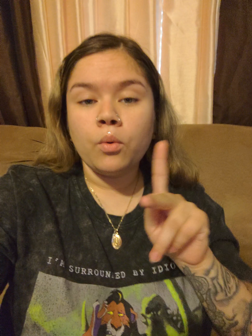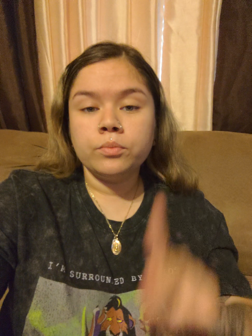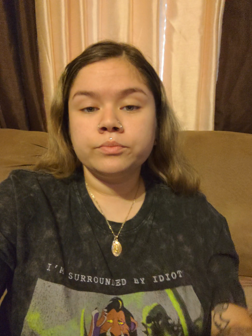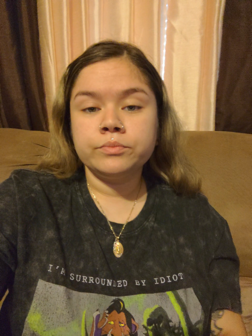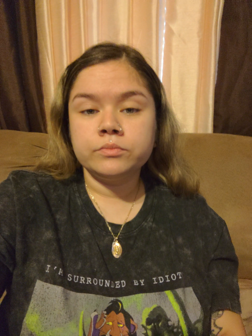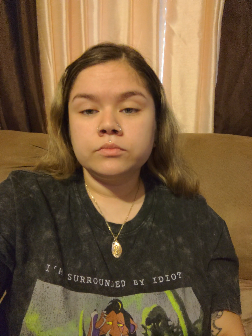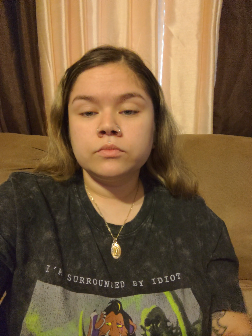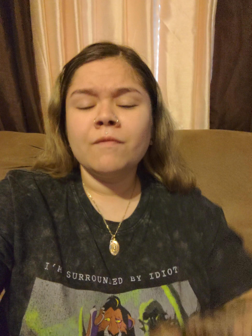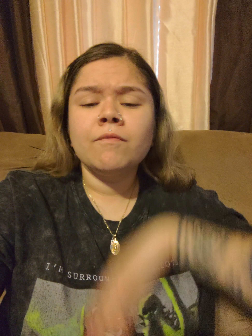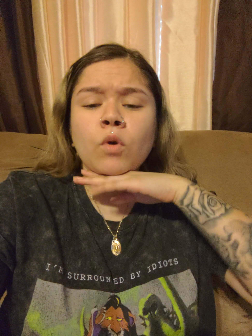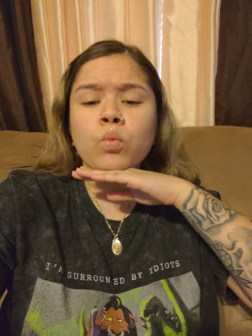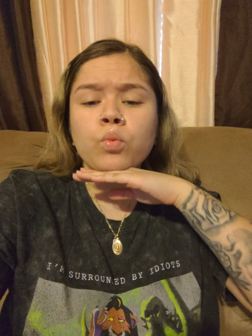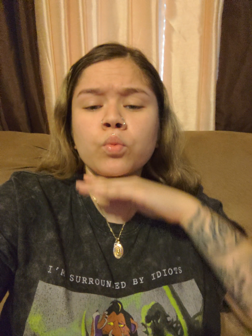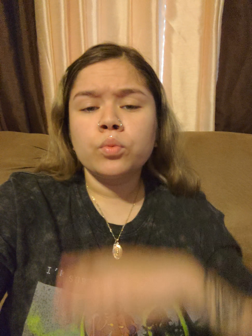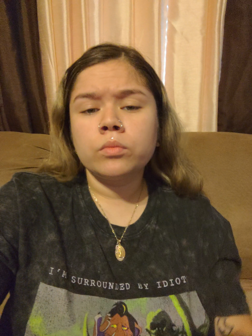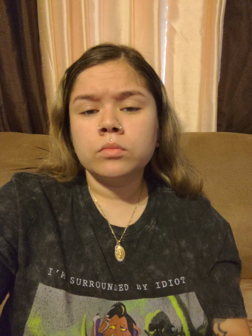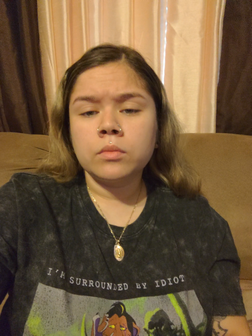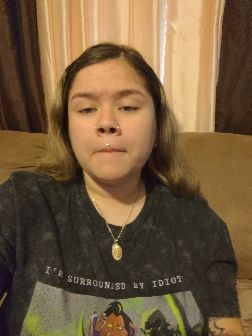full